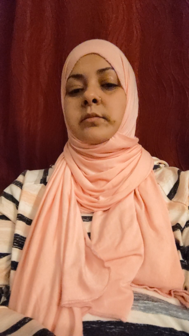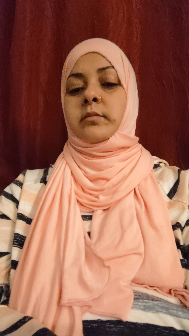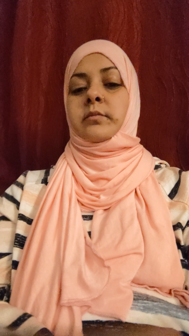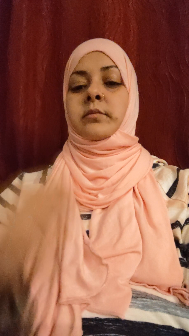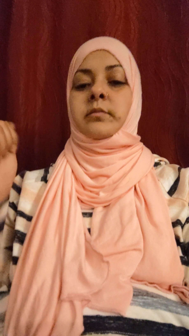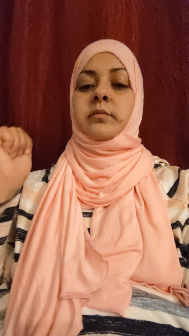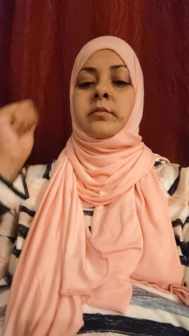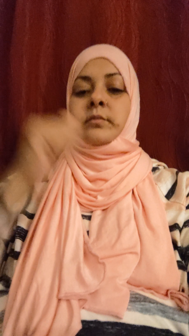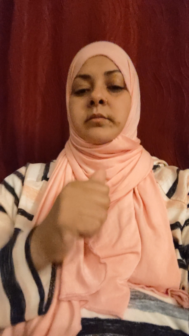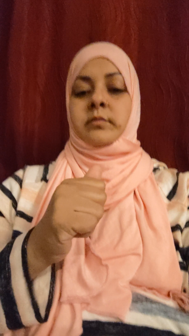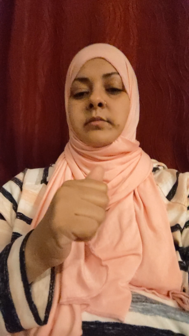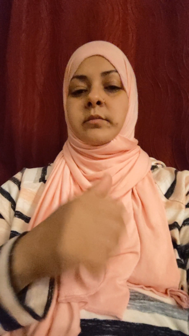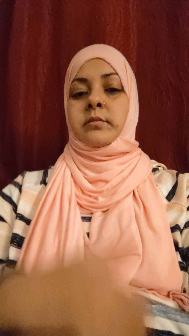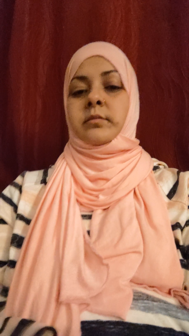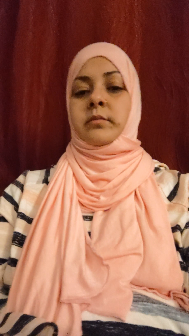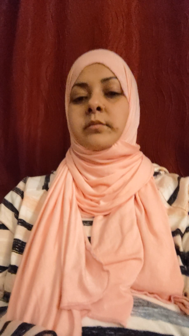coats